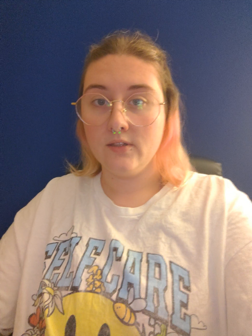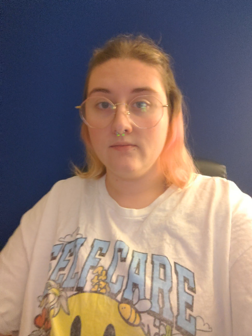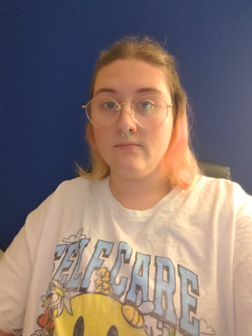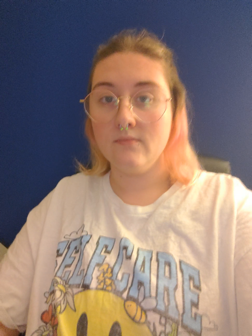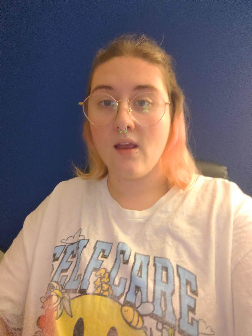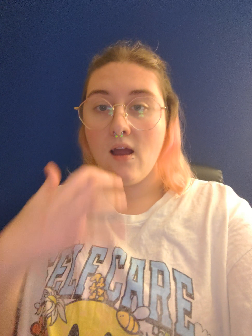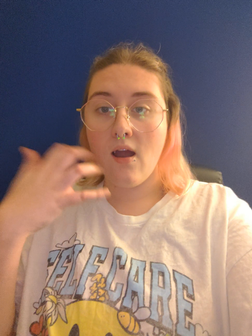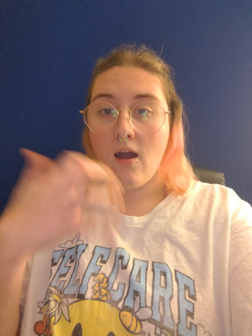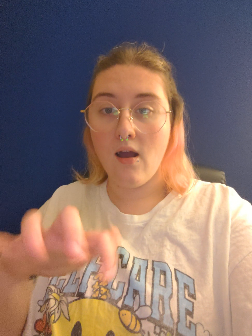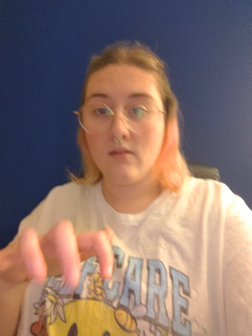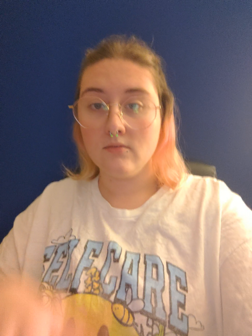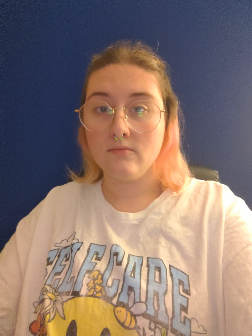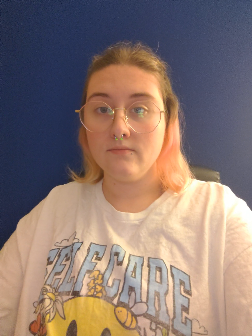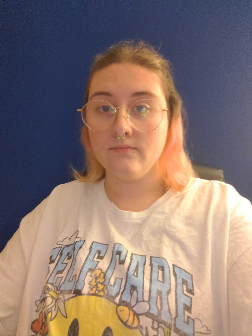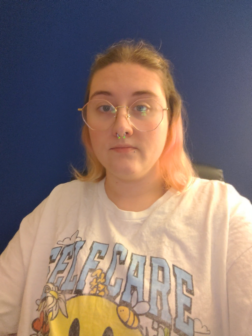hot